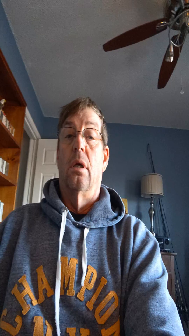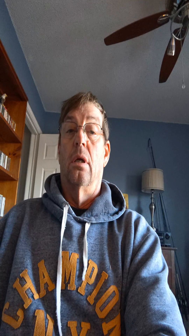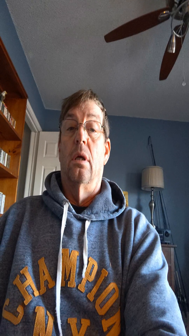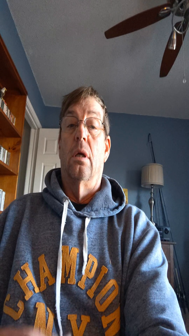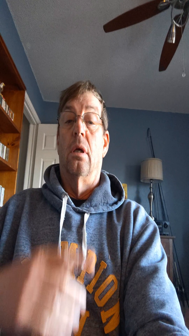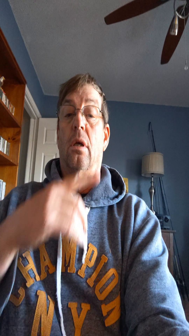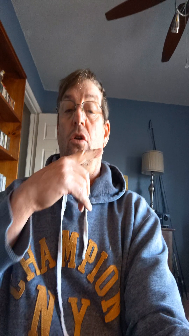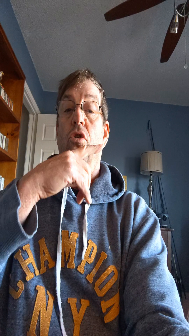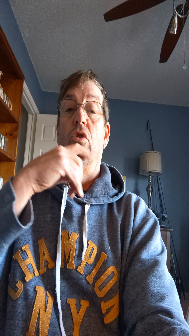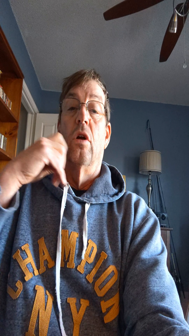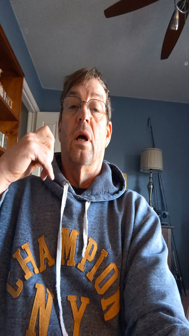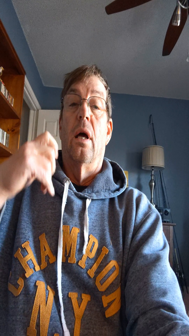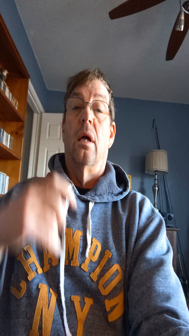dry